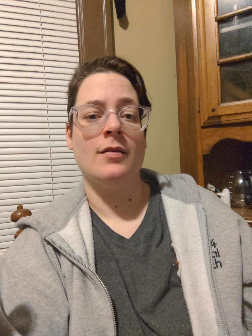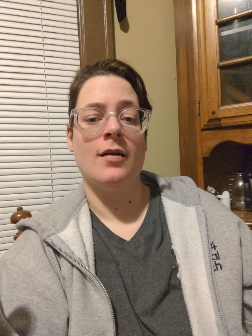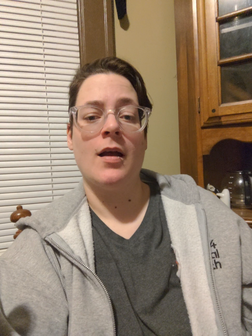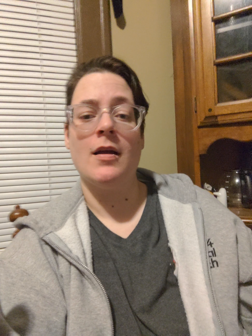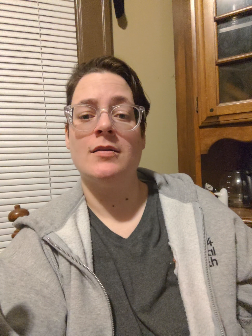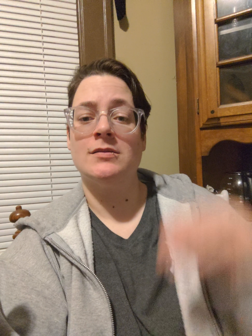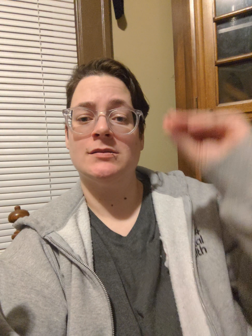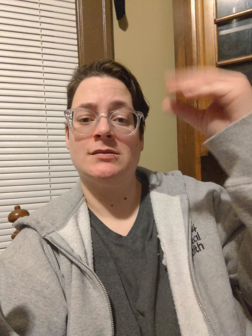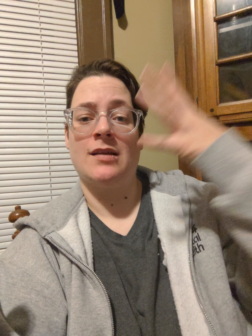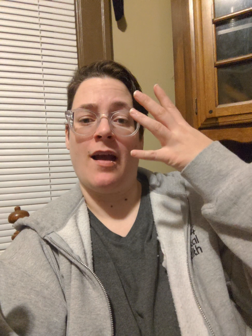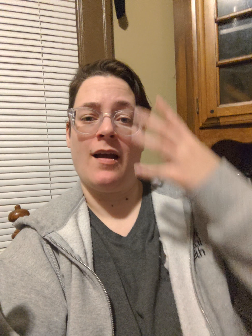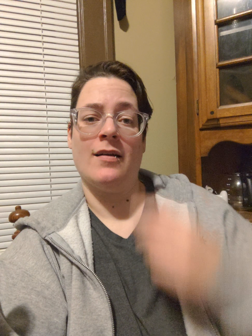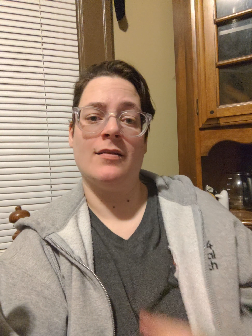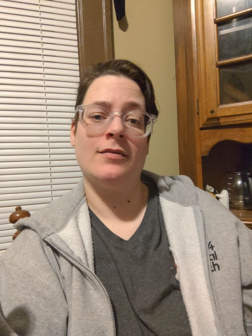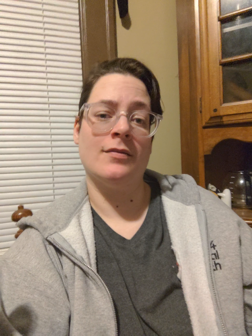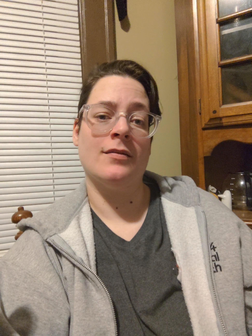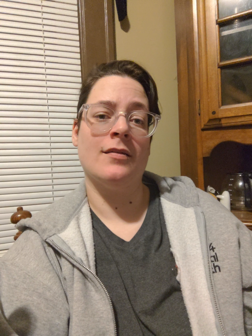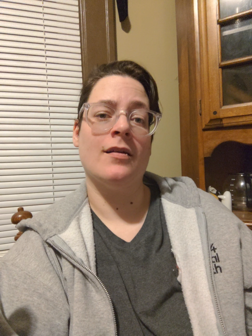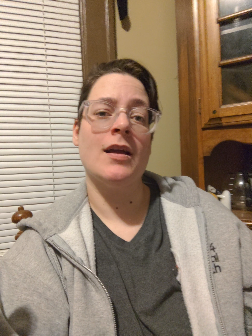sun